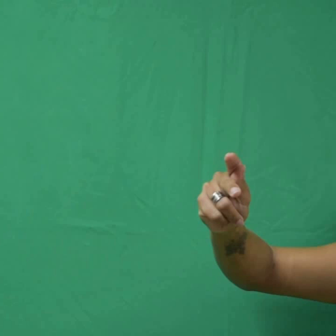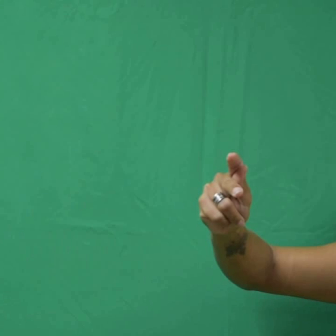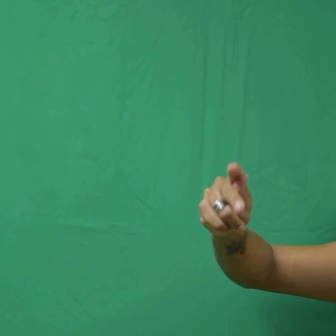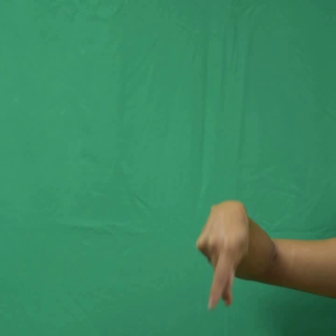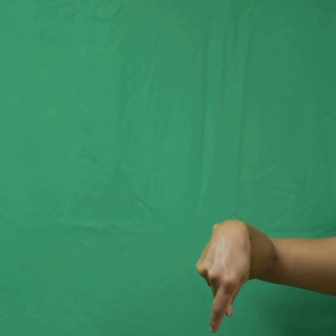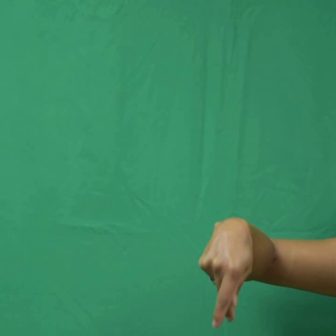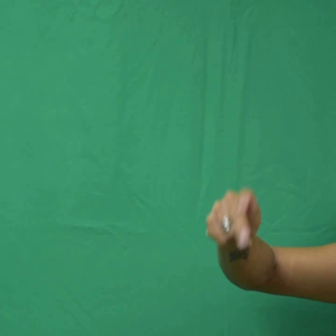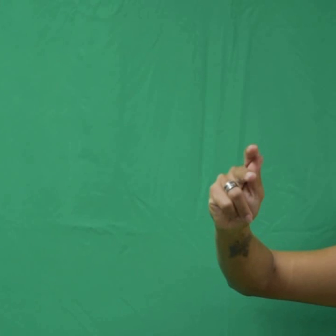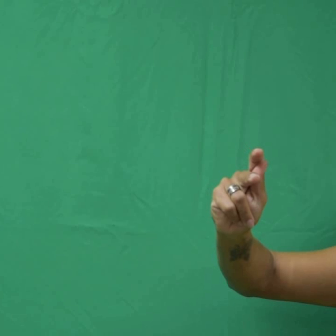K